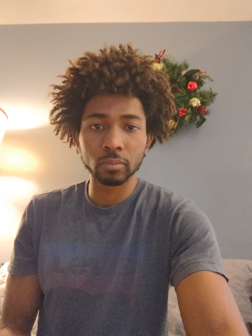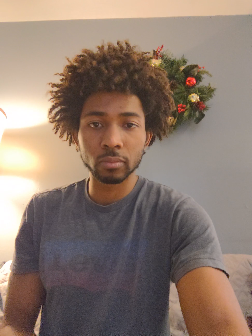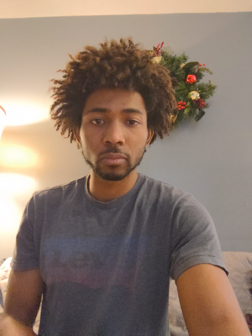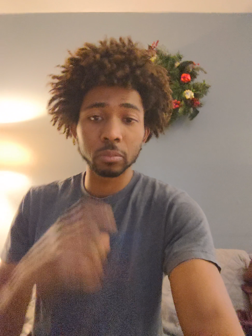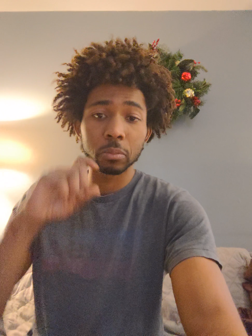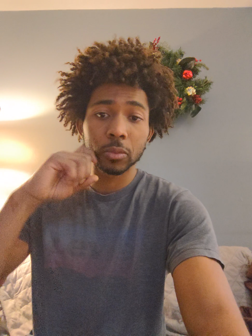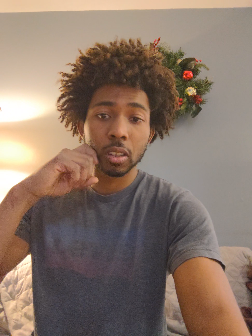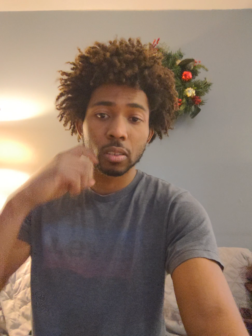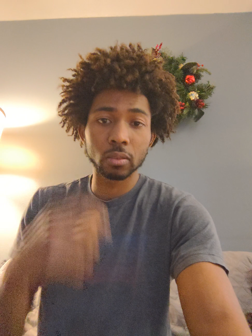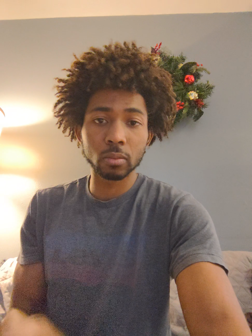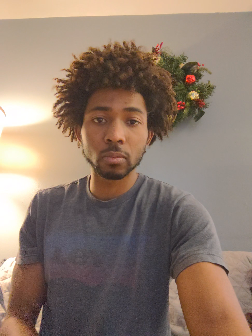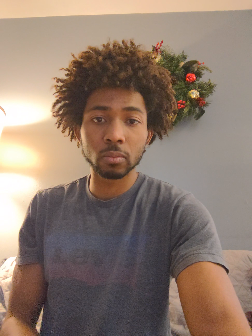apple